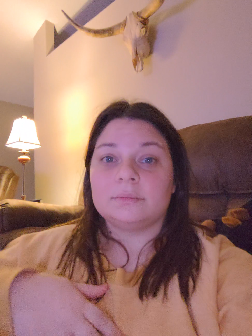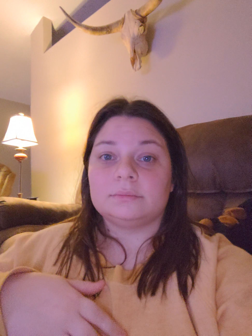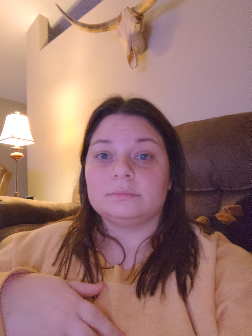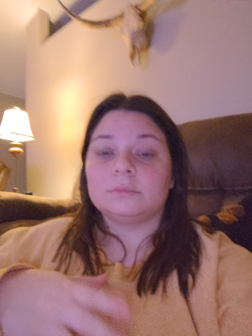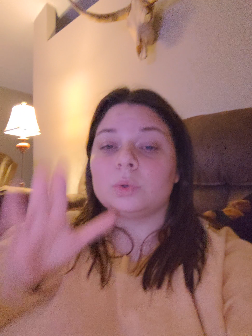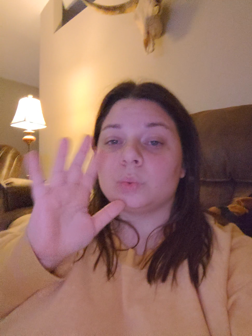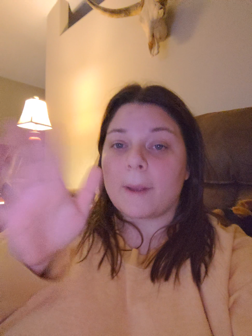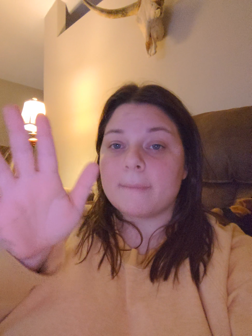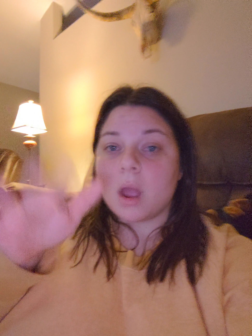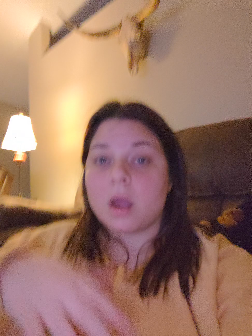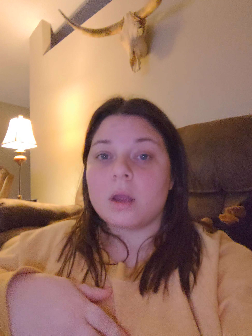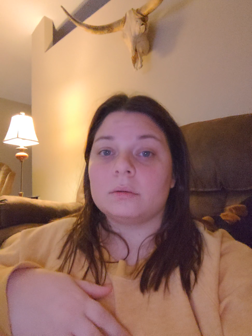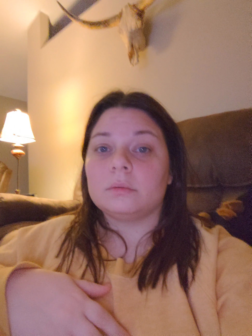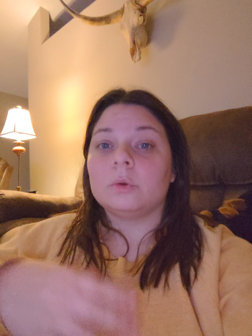grandma